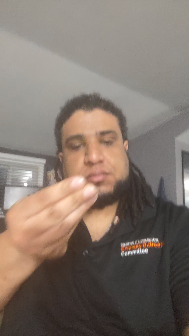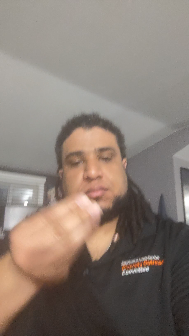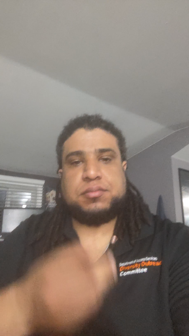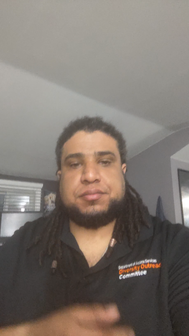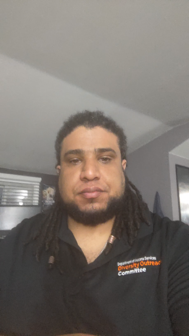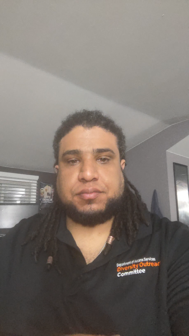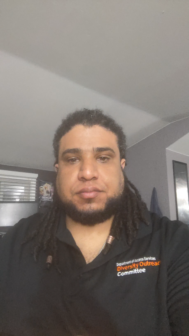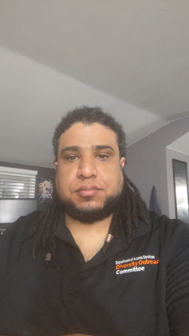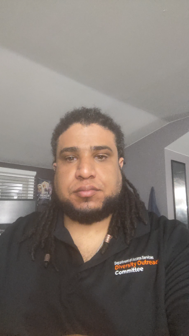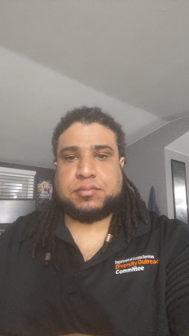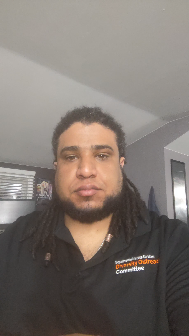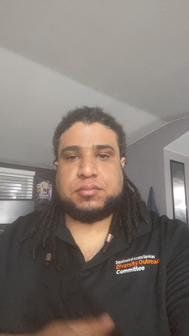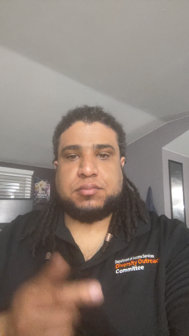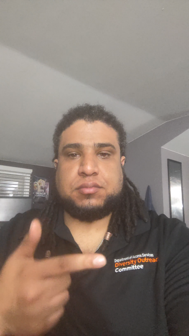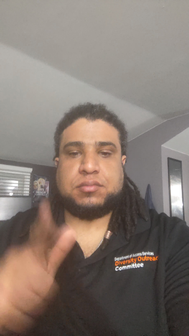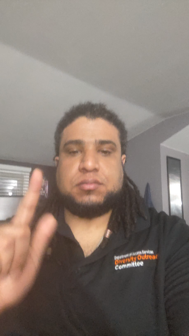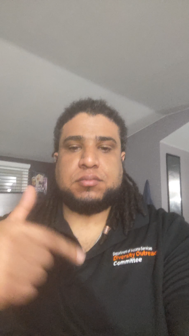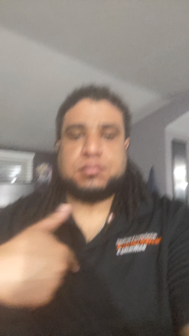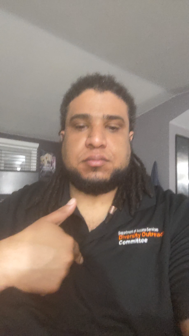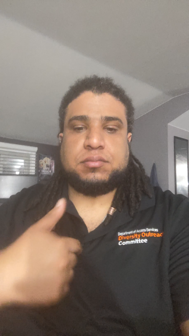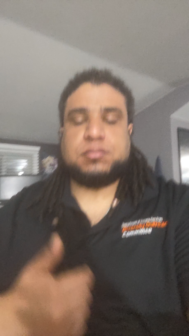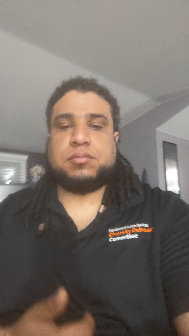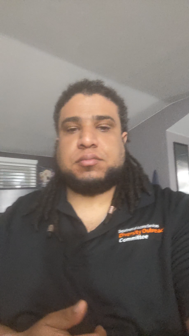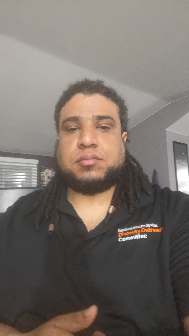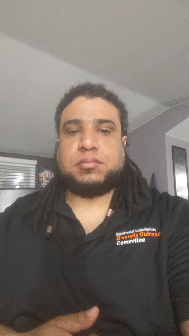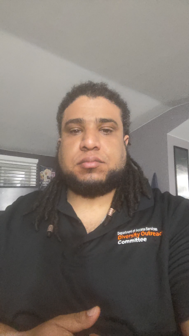let me